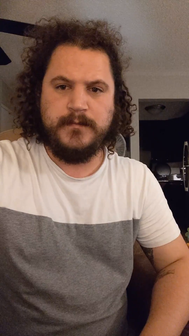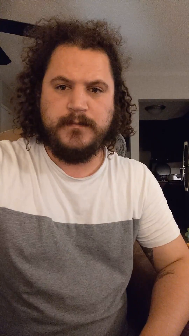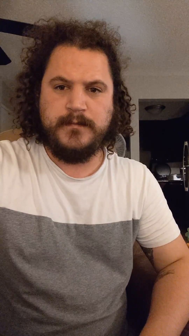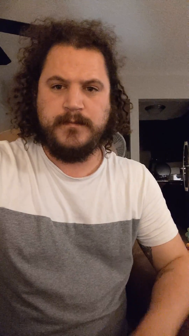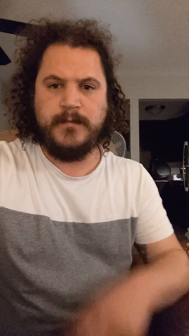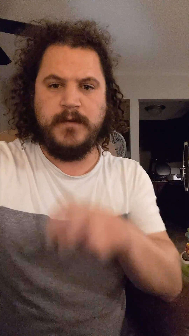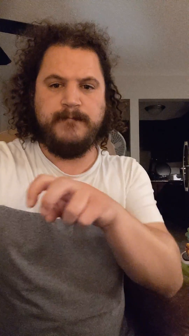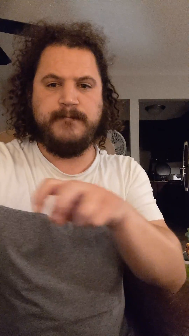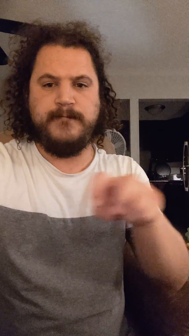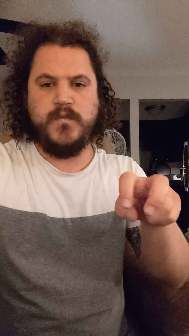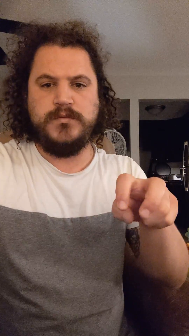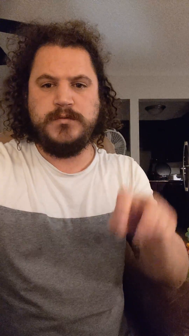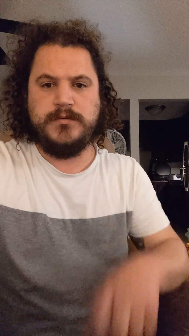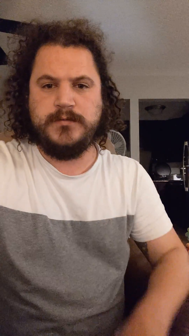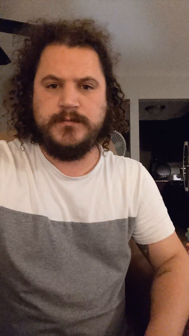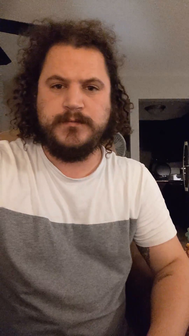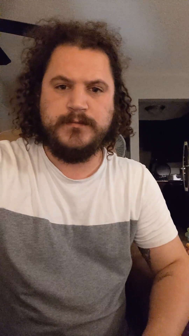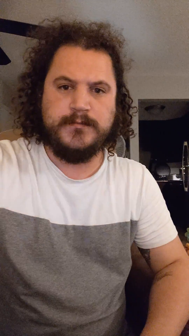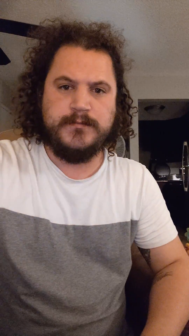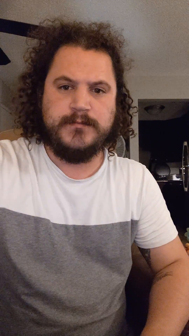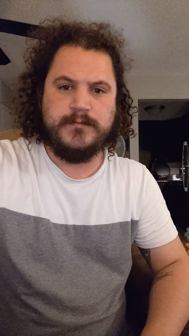porch